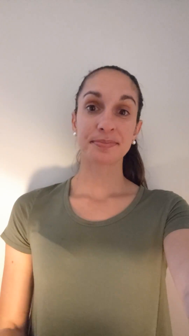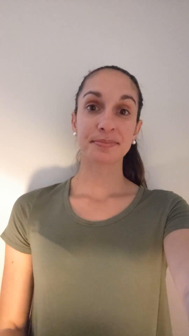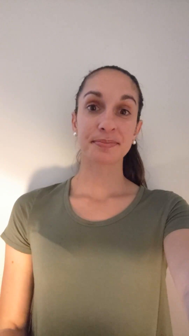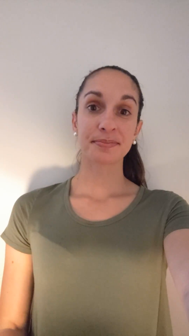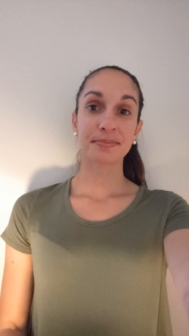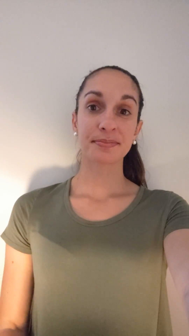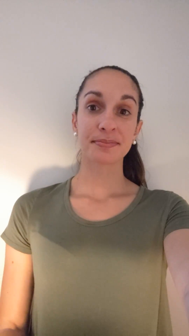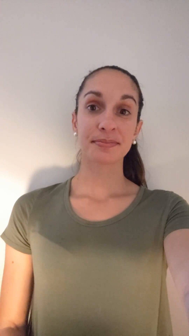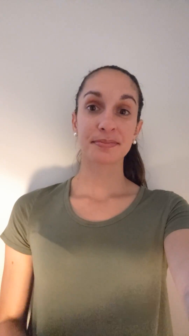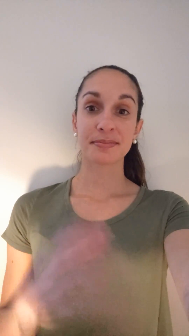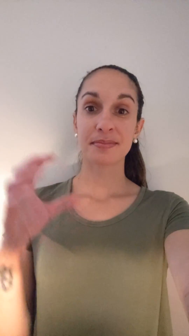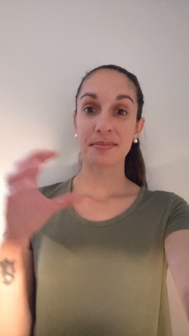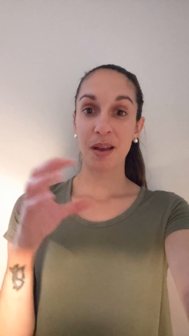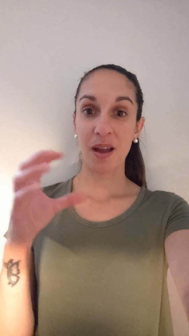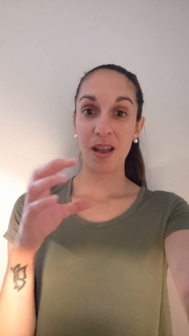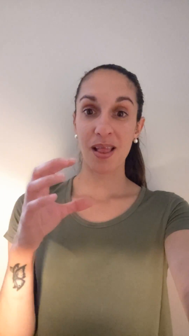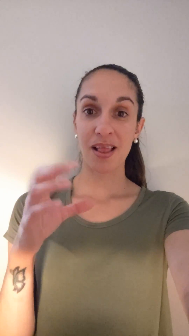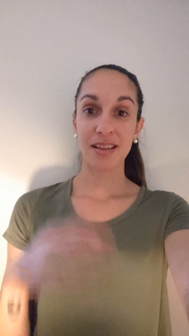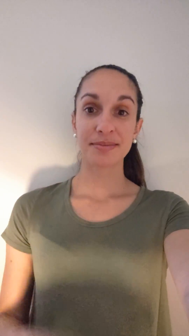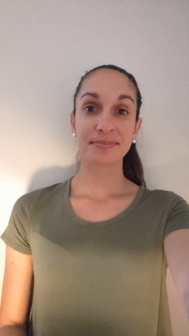ball